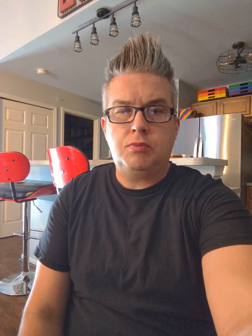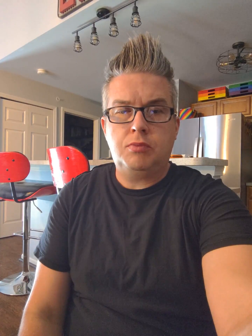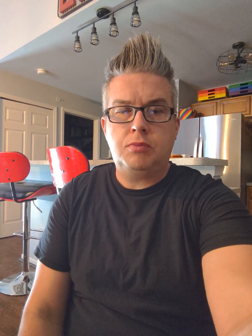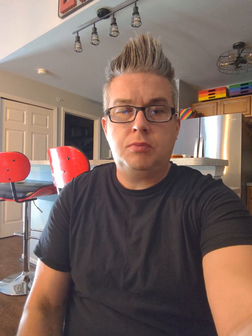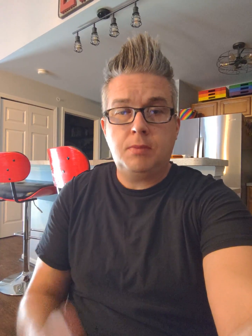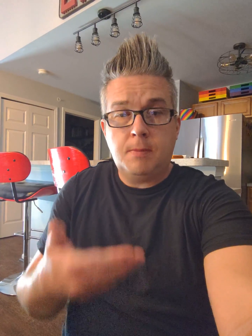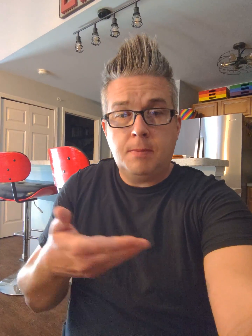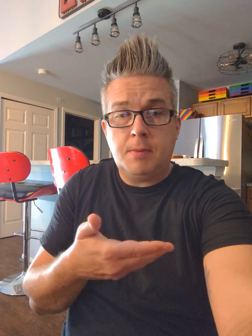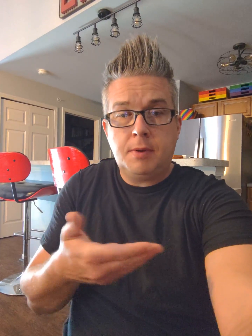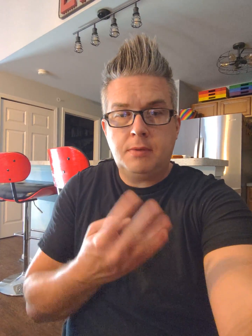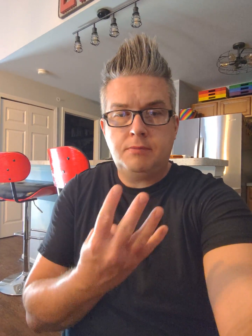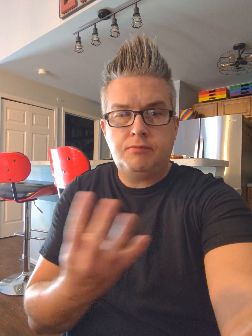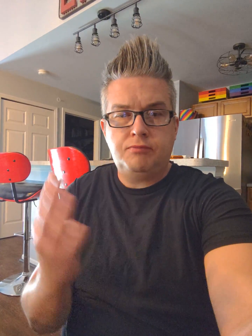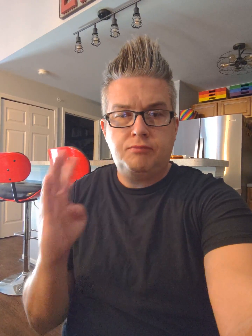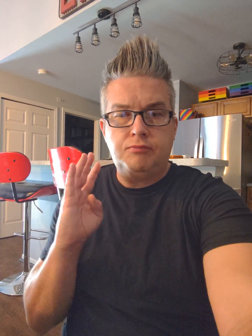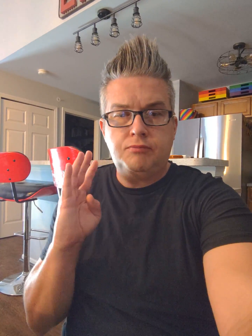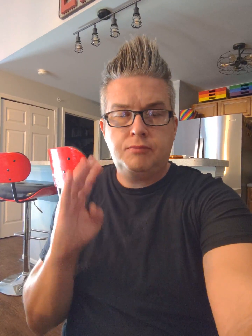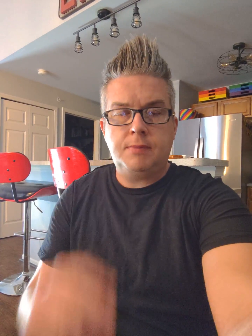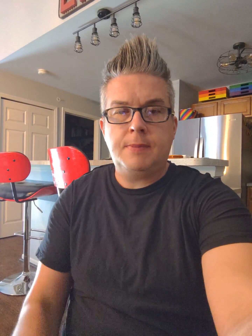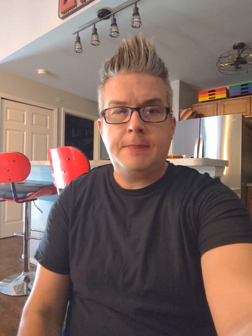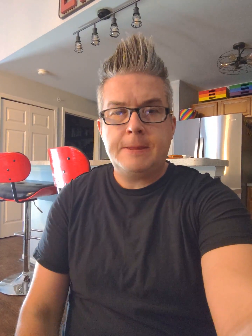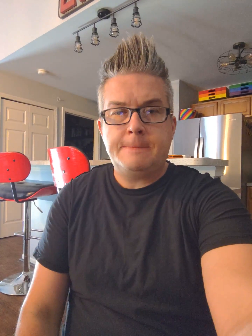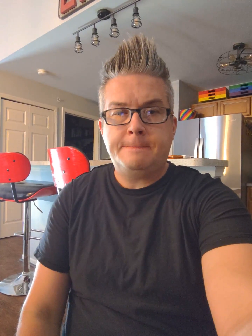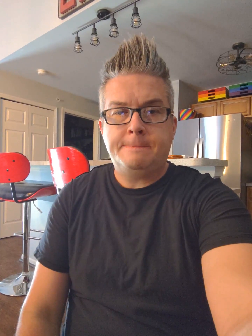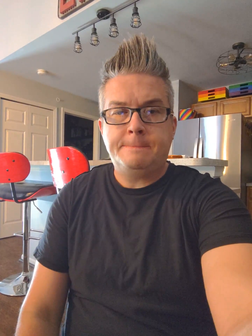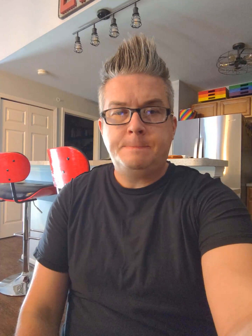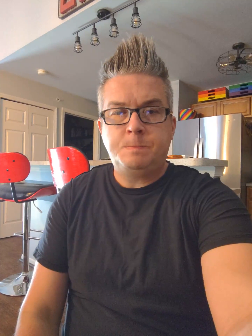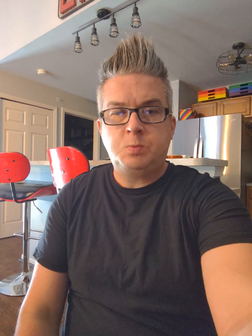crib